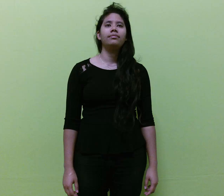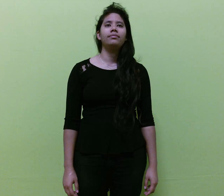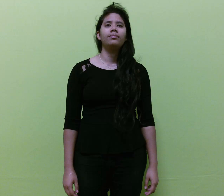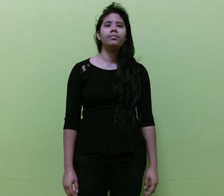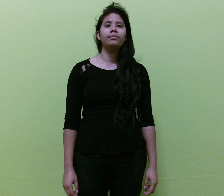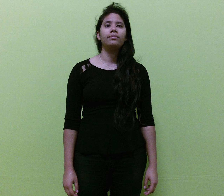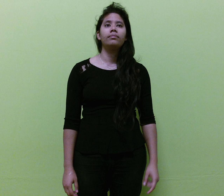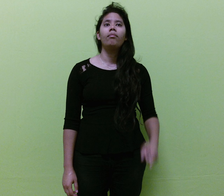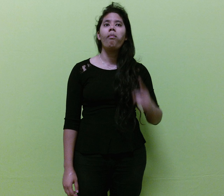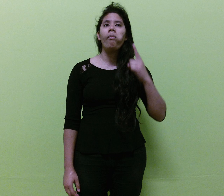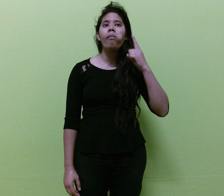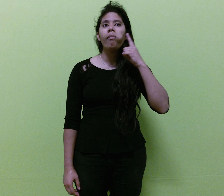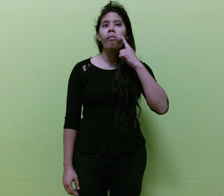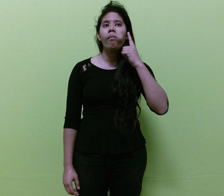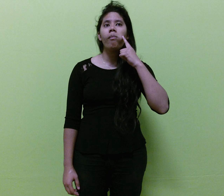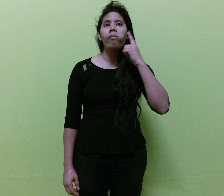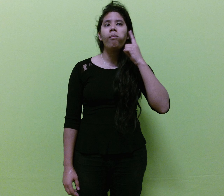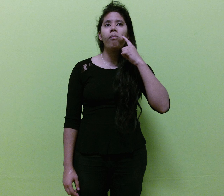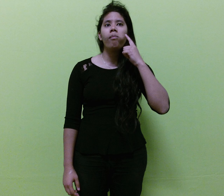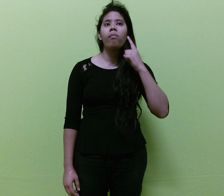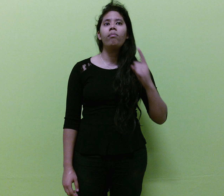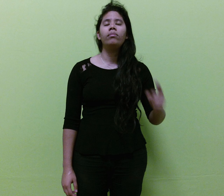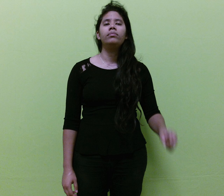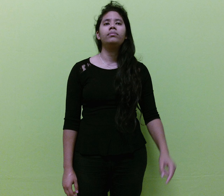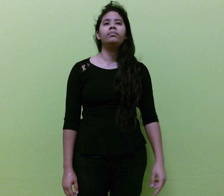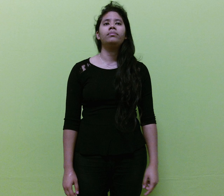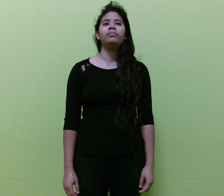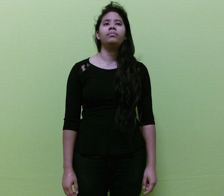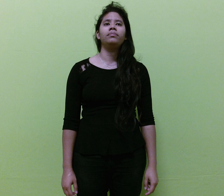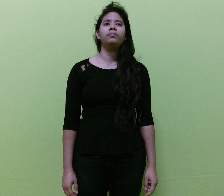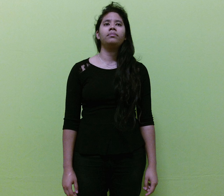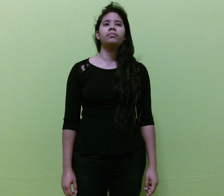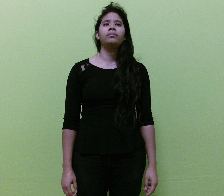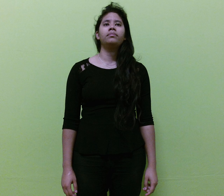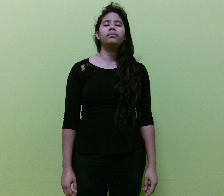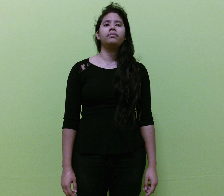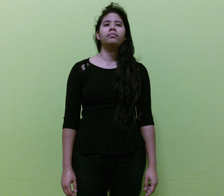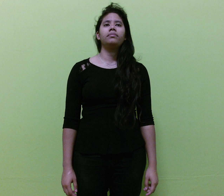bala